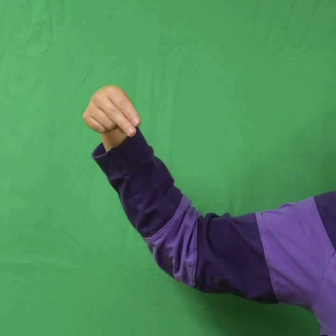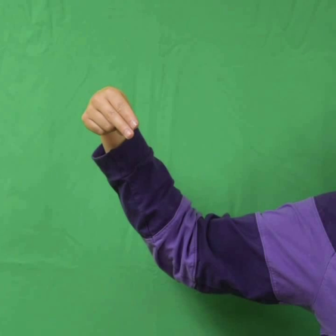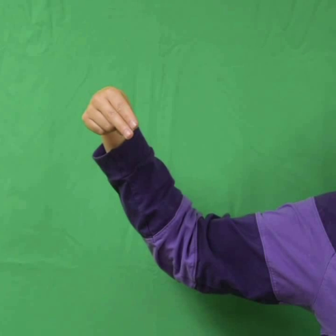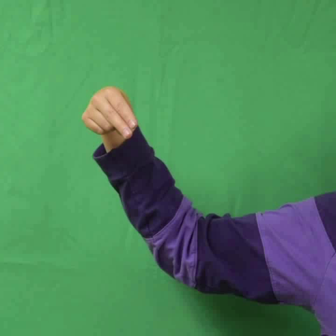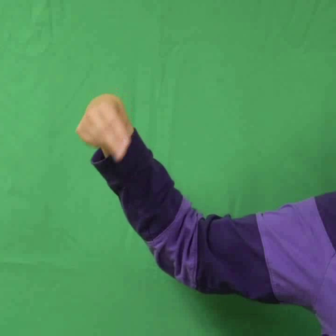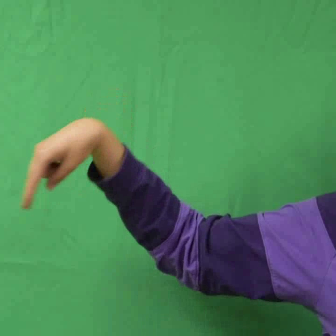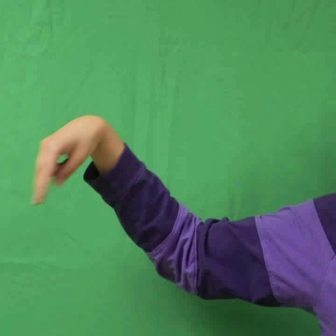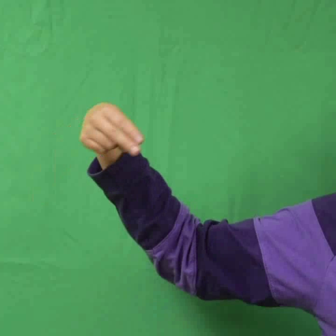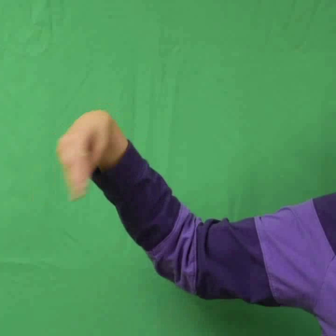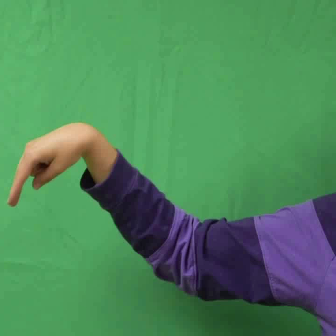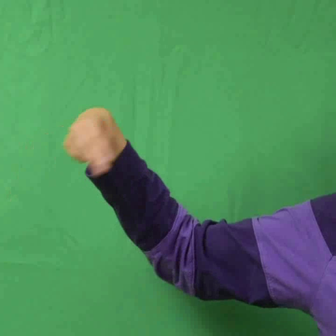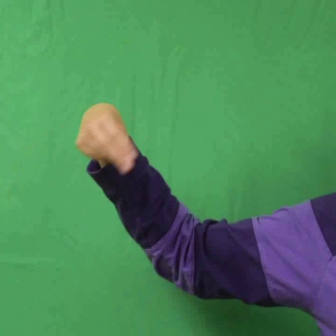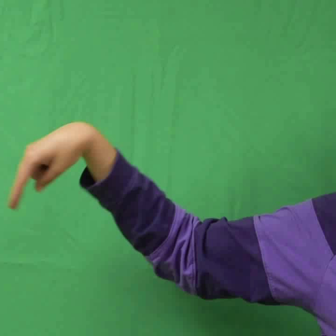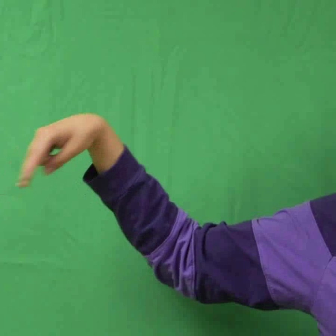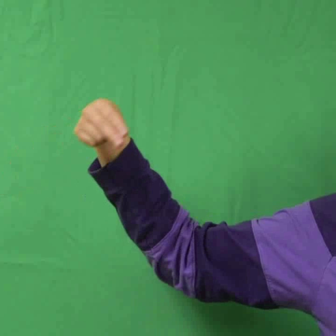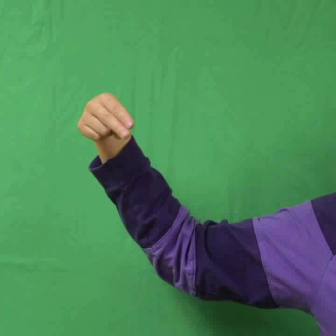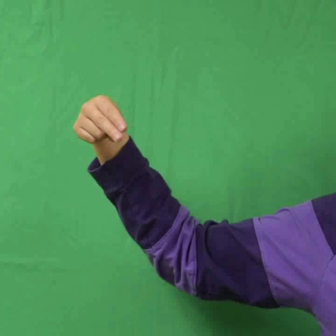Ñ